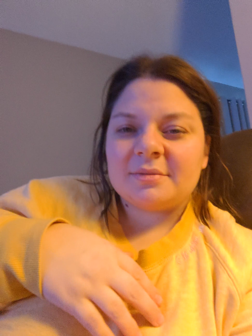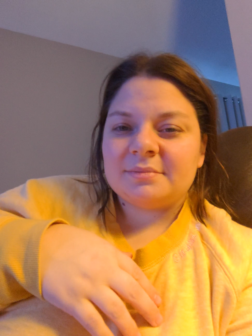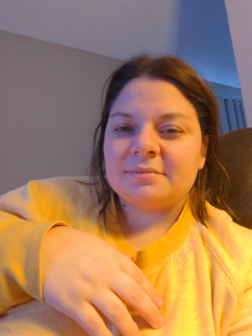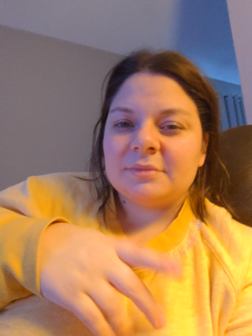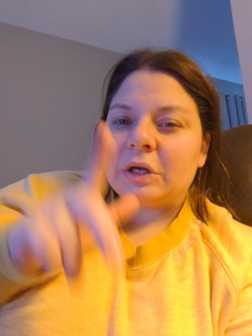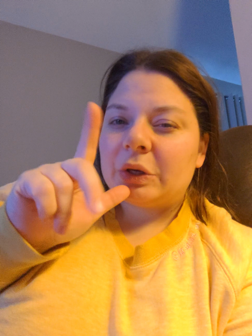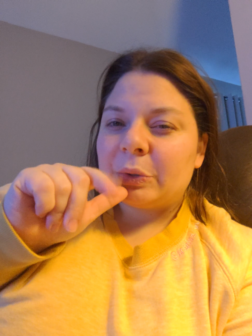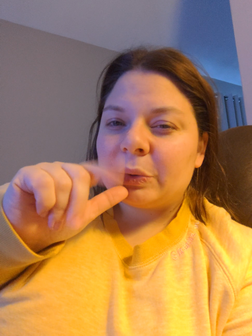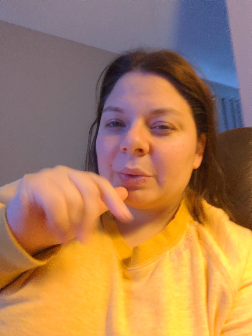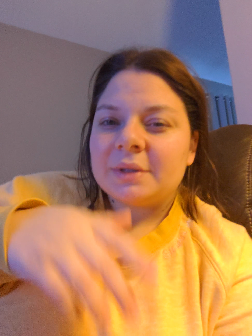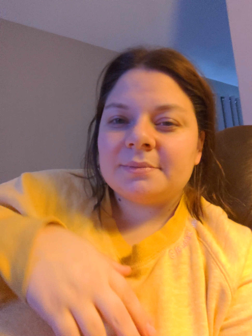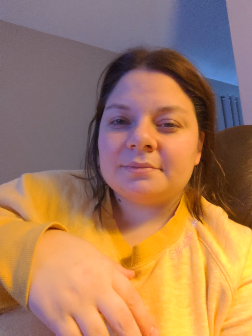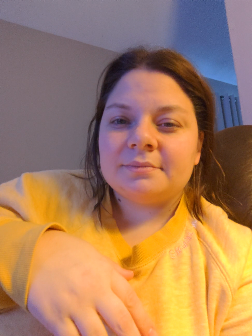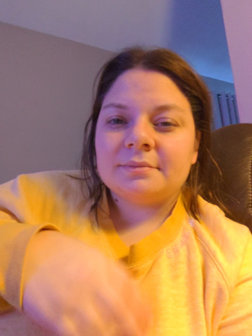who